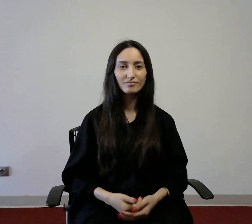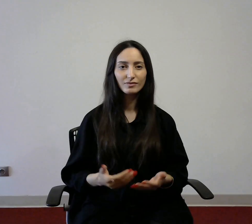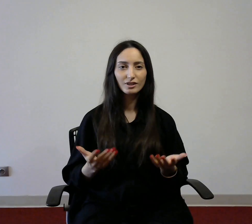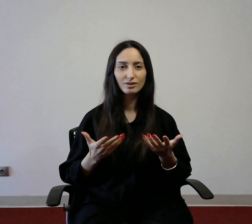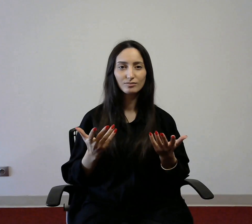hansı